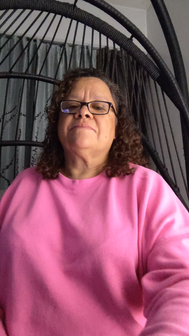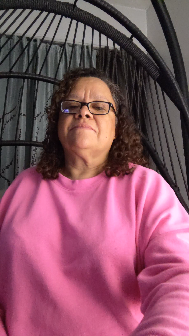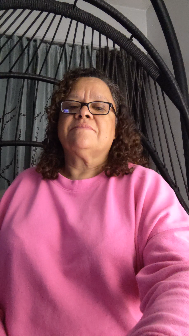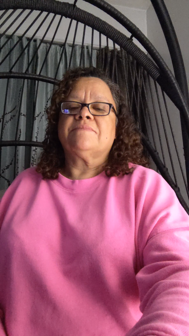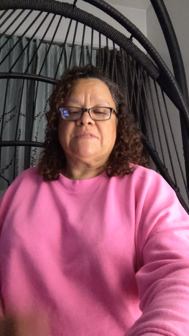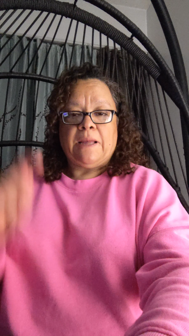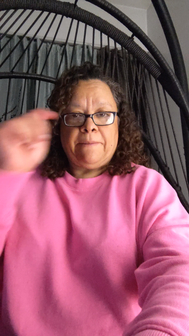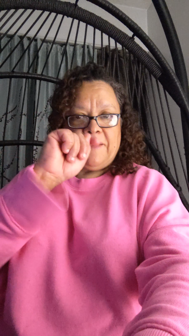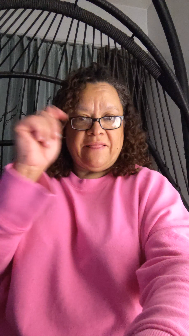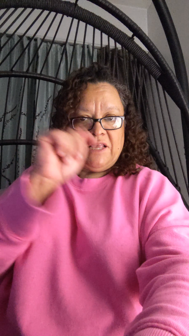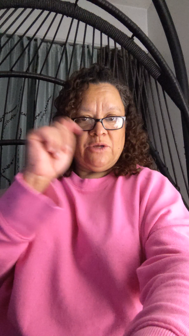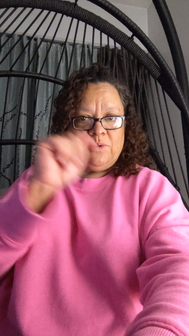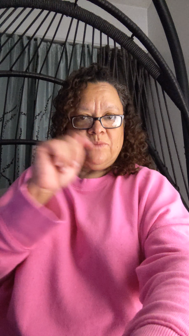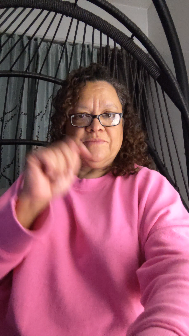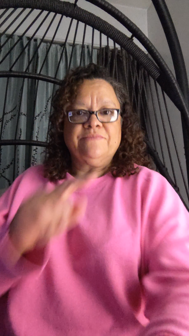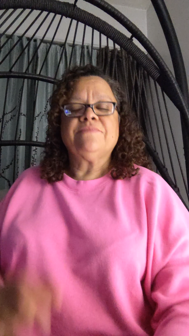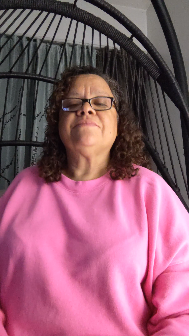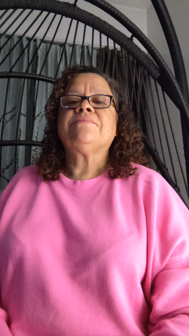bathroom